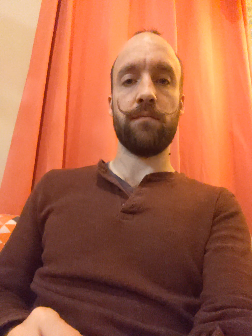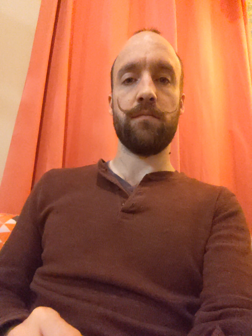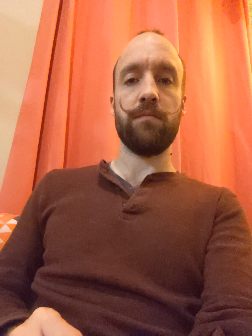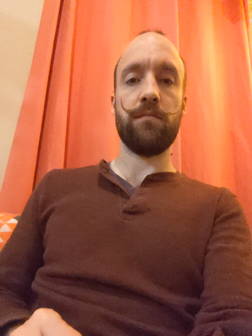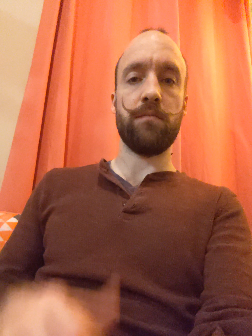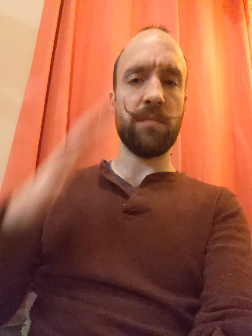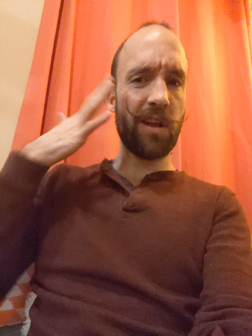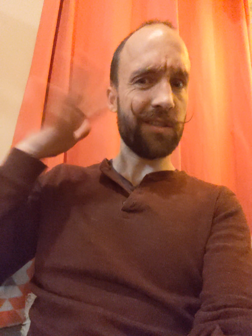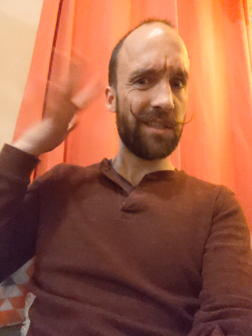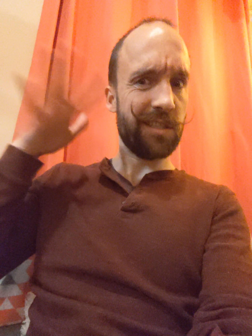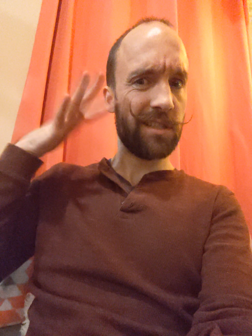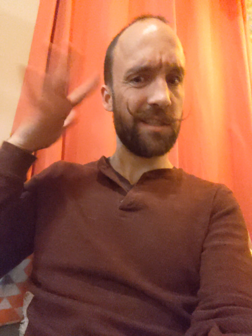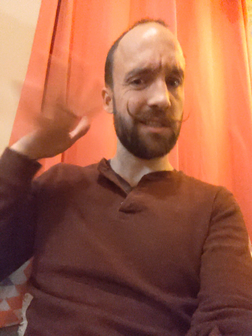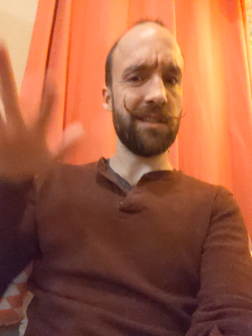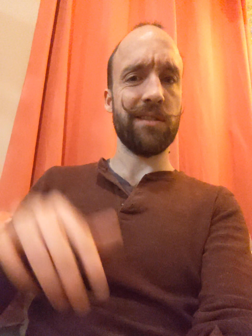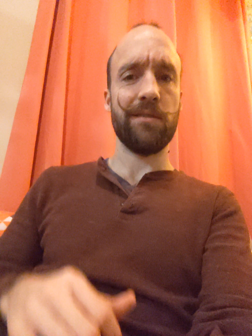noisy